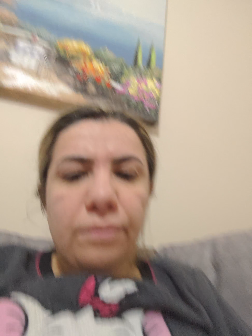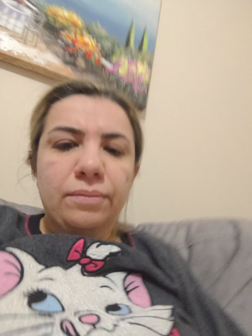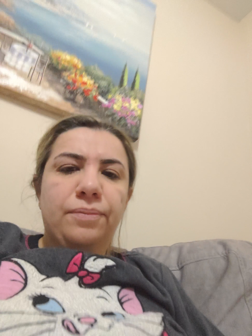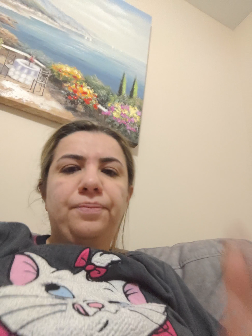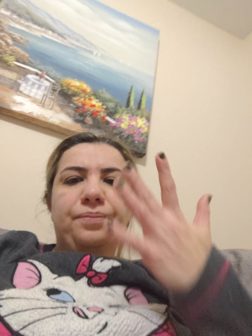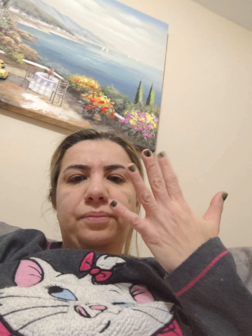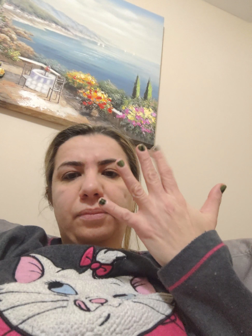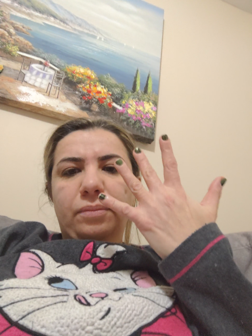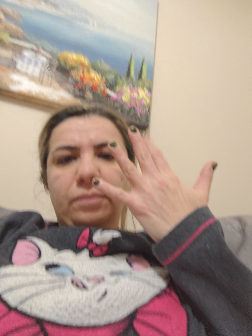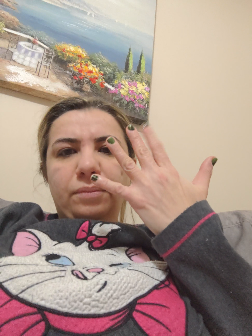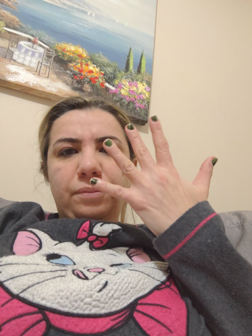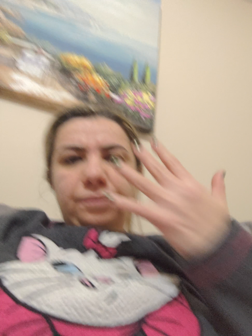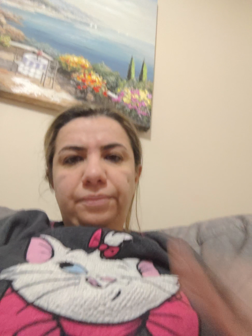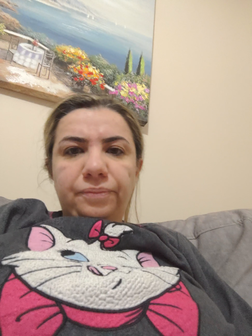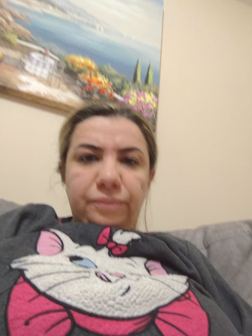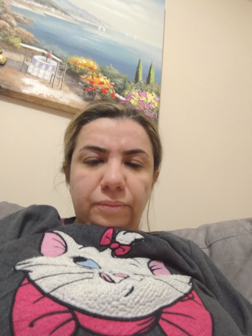finger